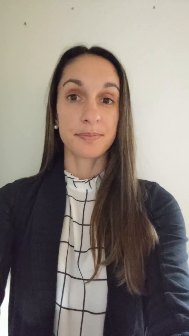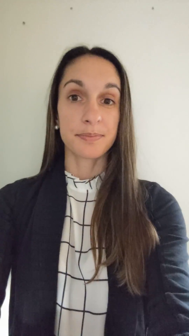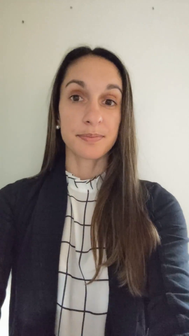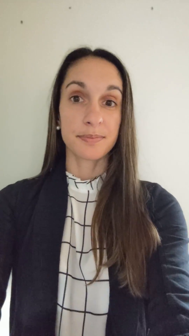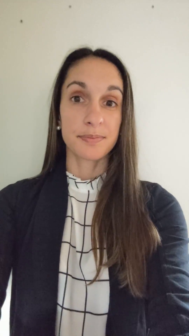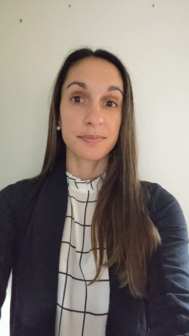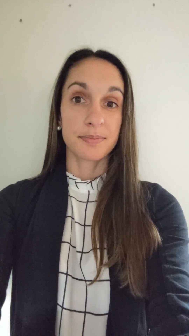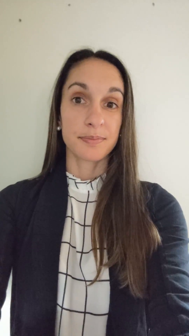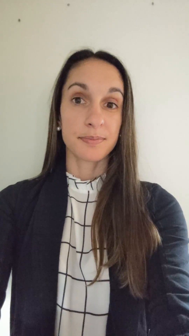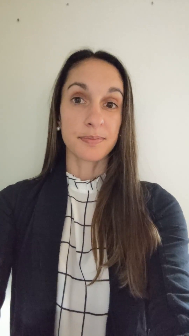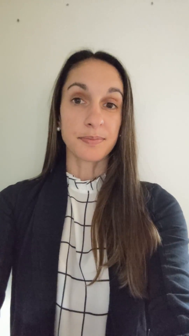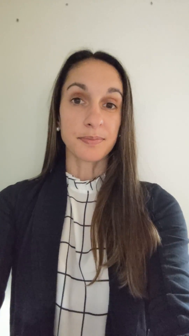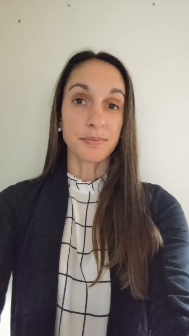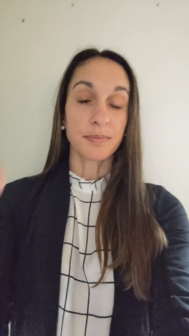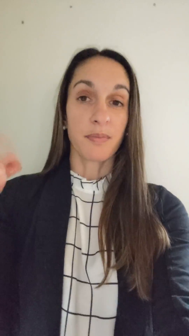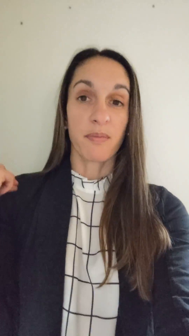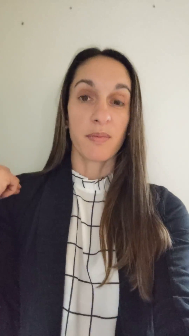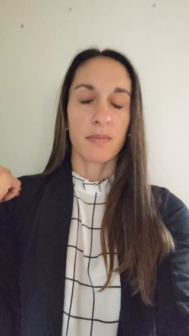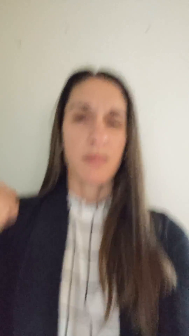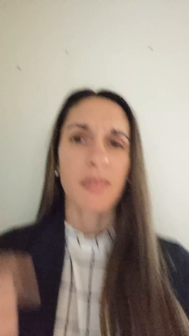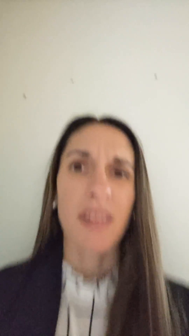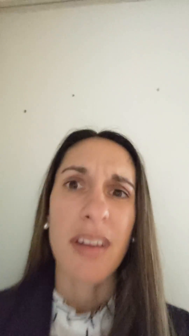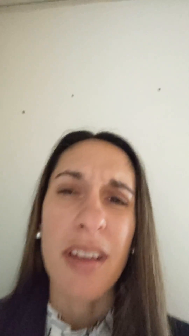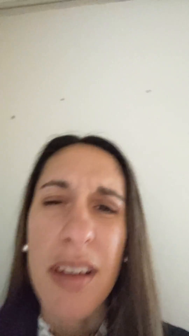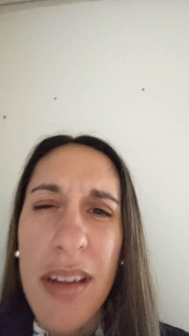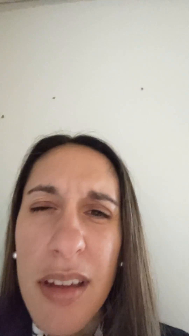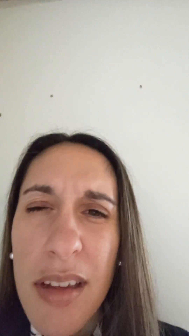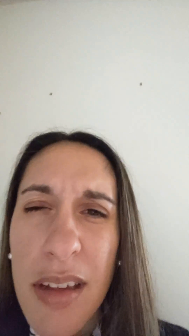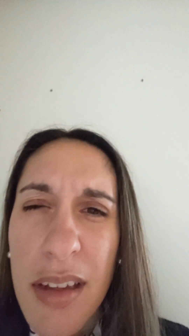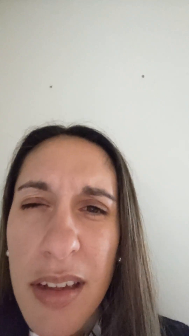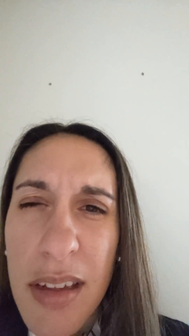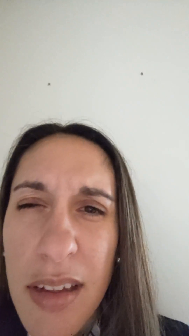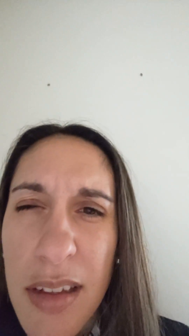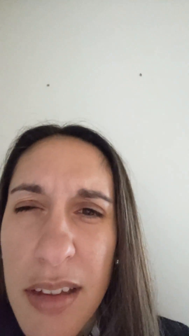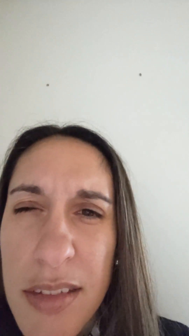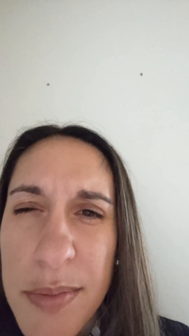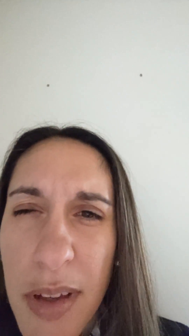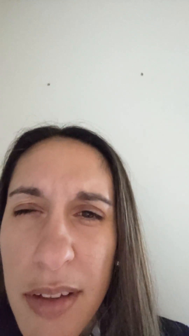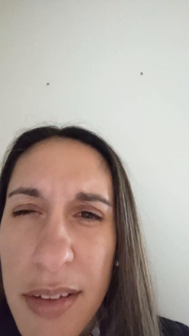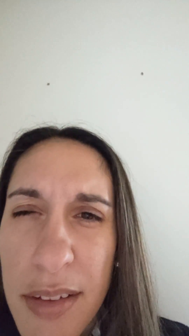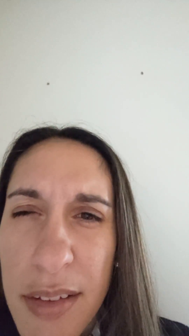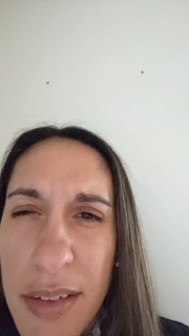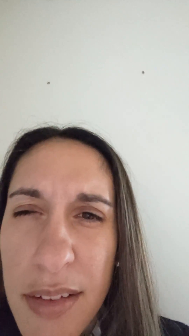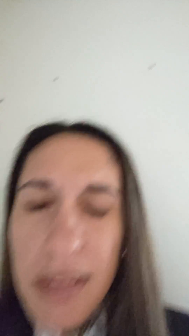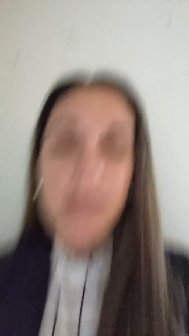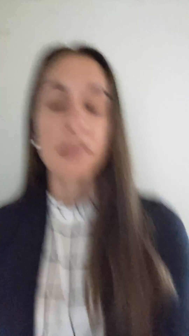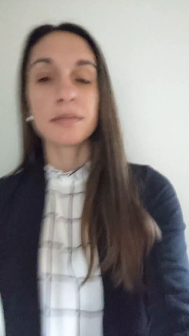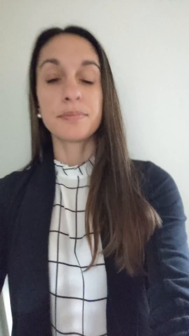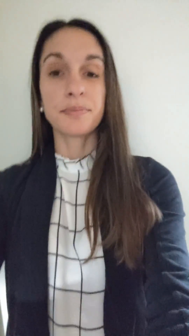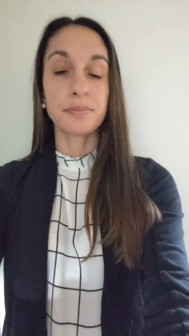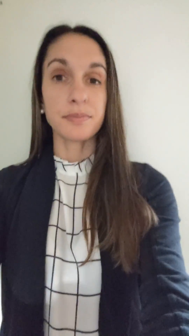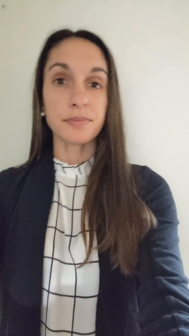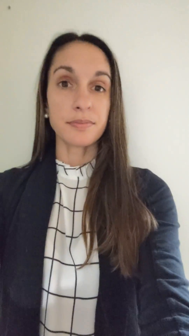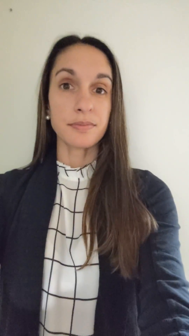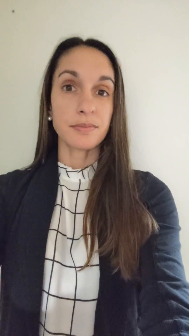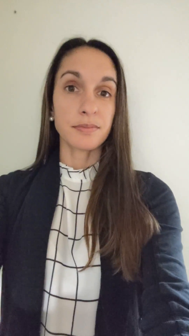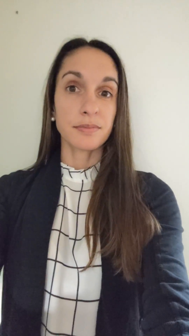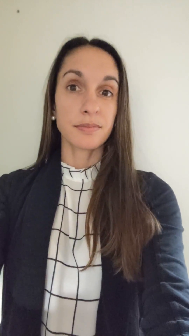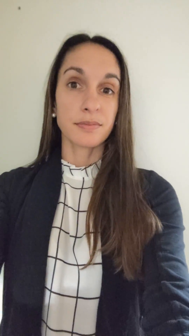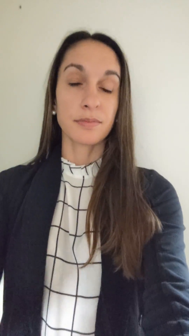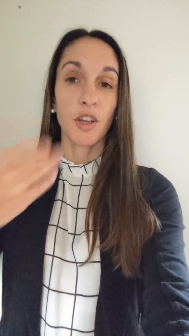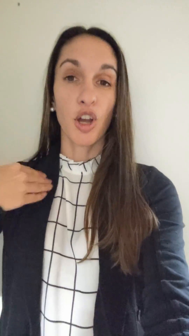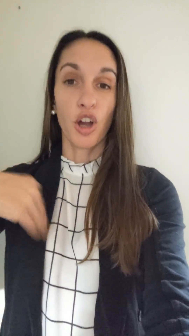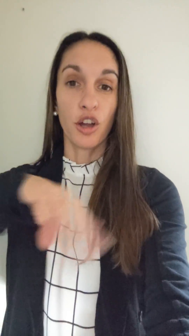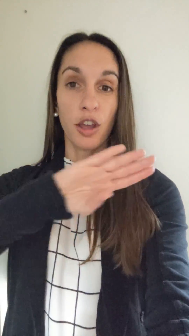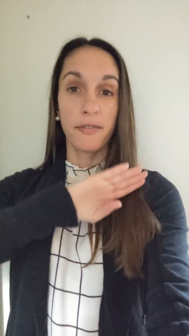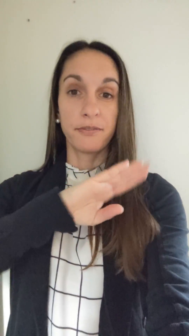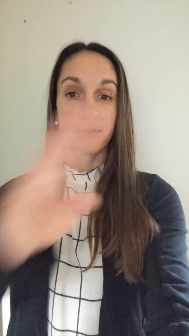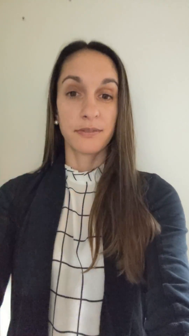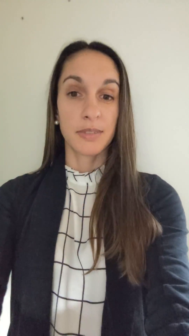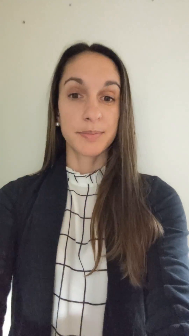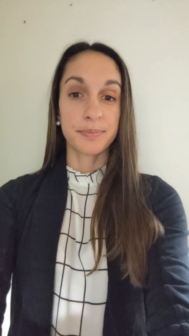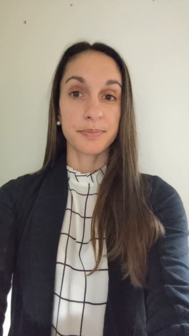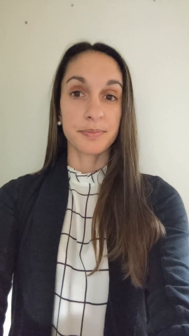scarf